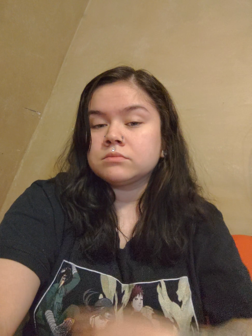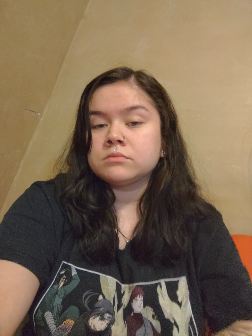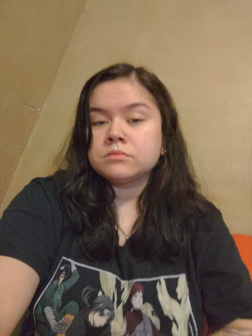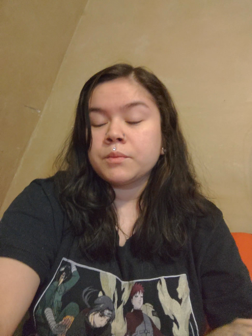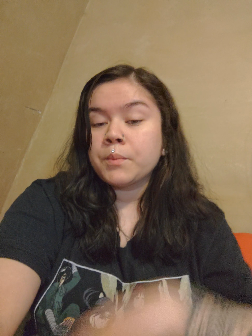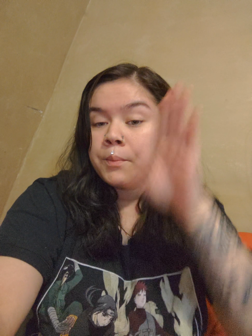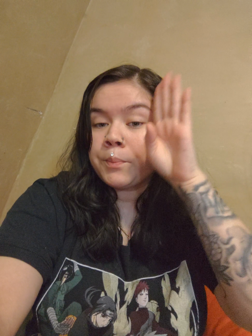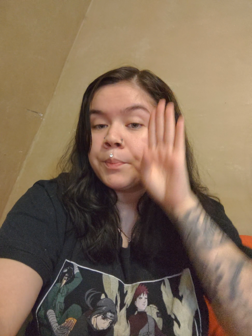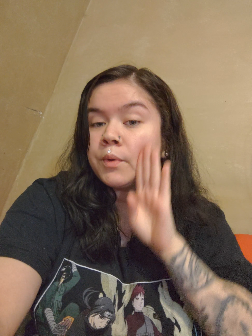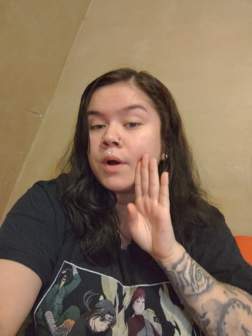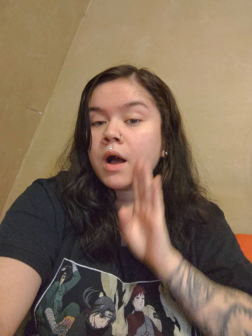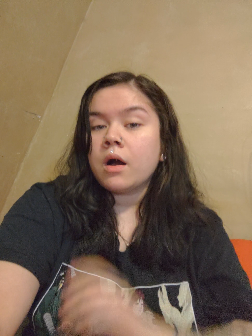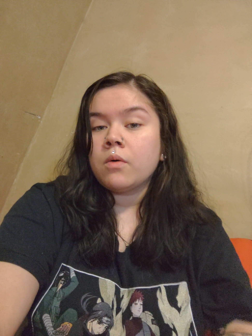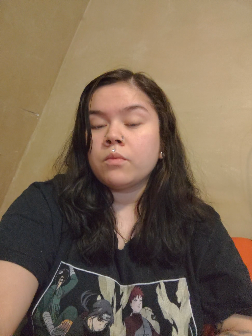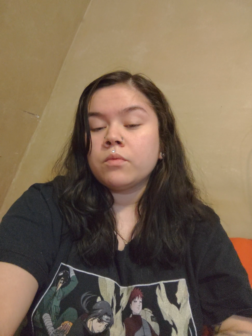brown